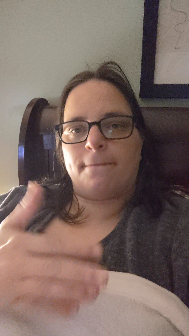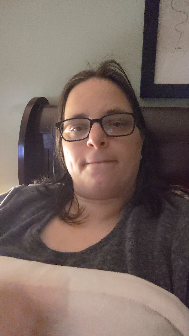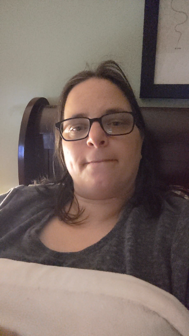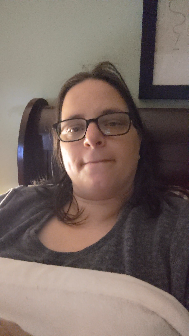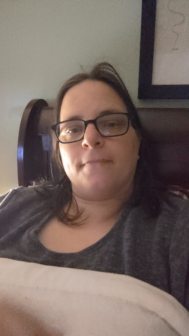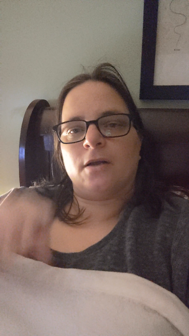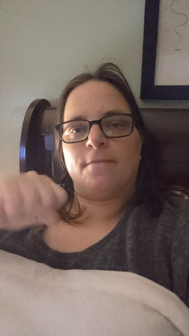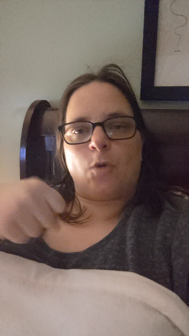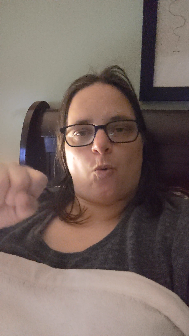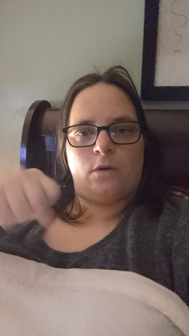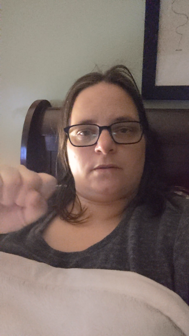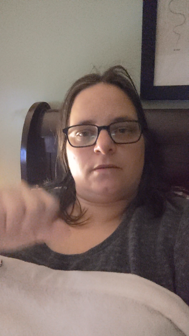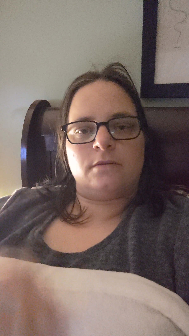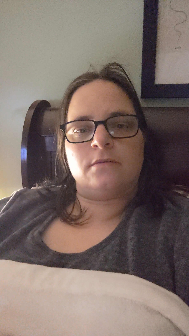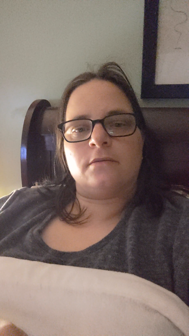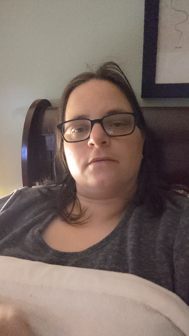motorcycle